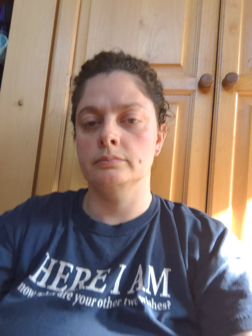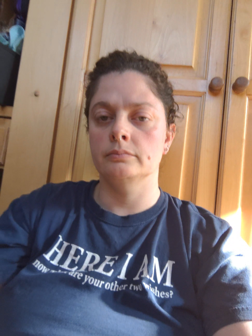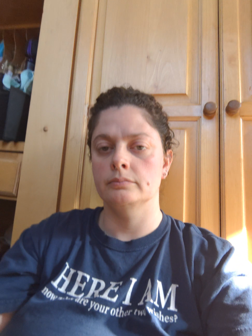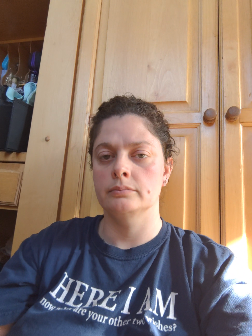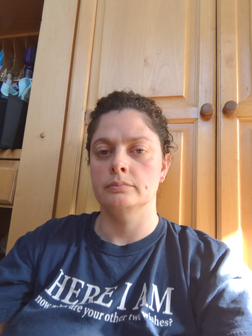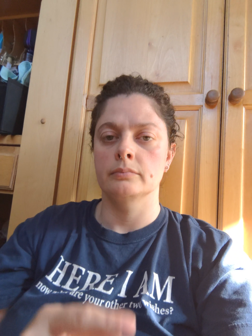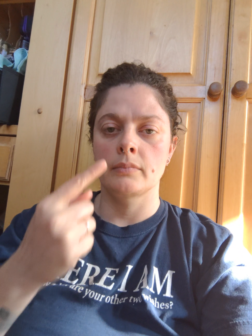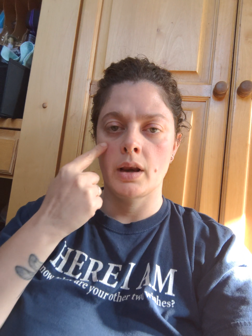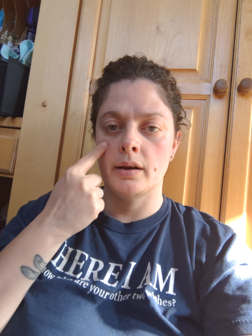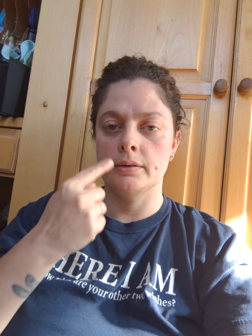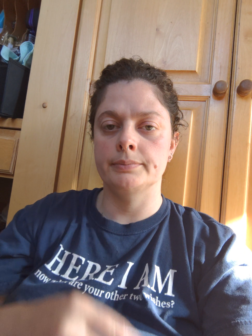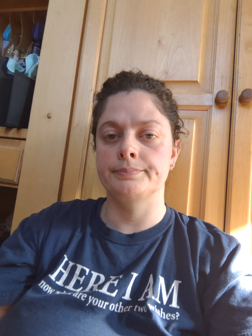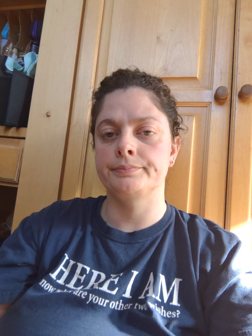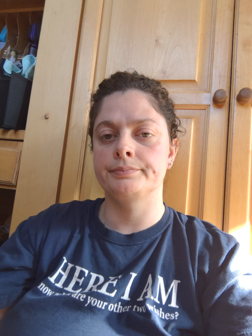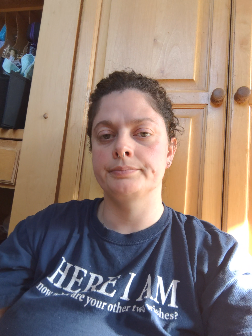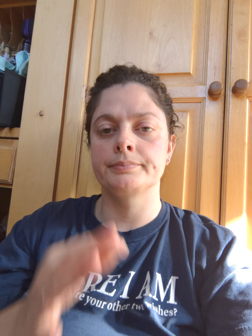eye